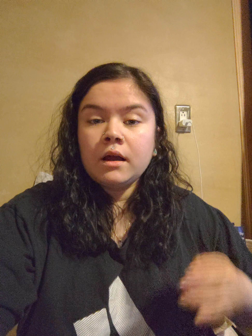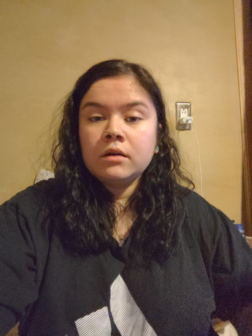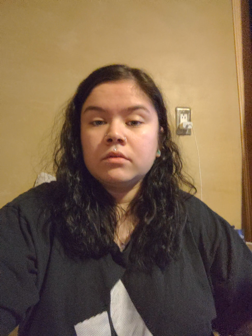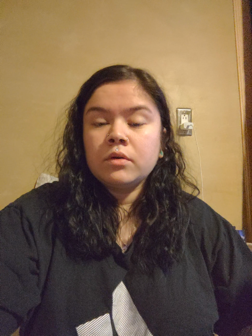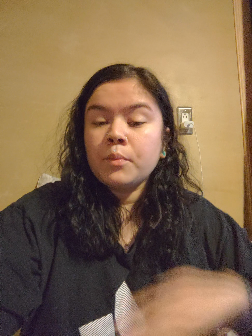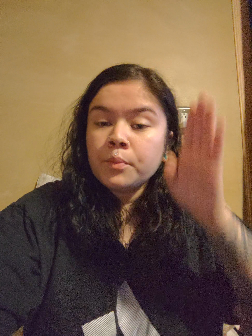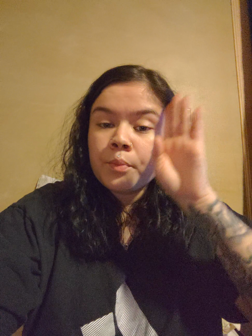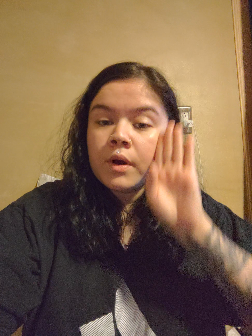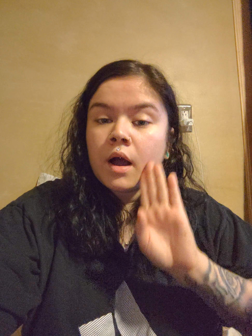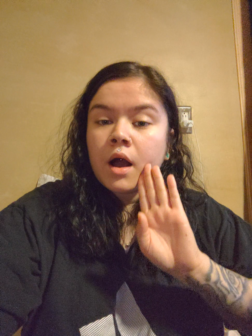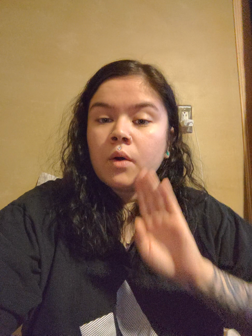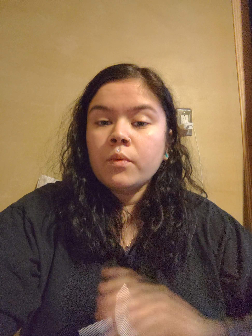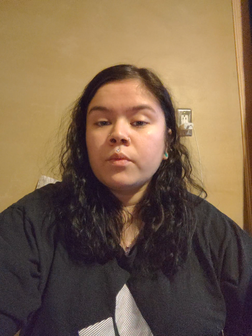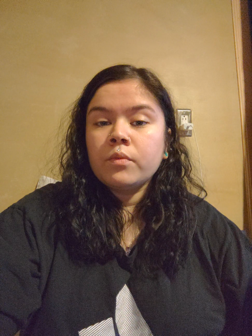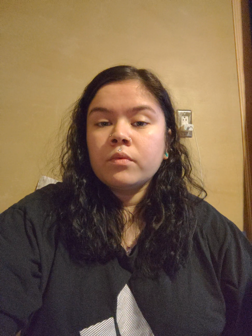brown